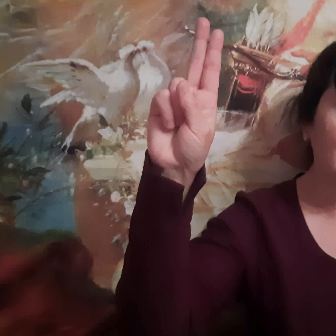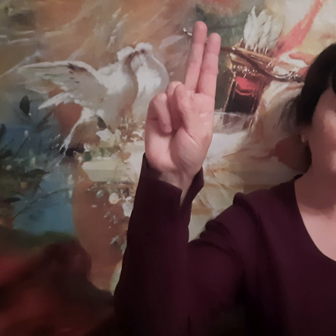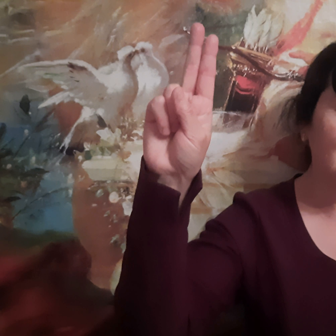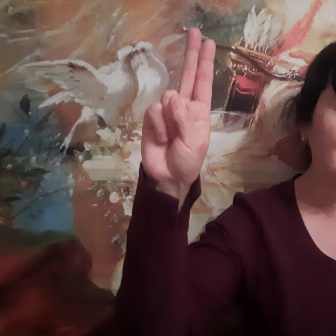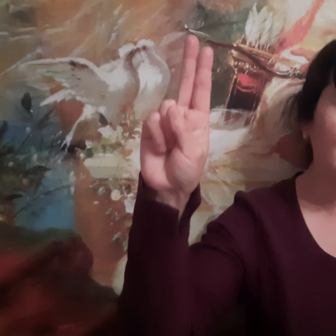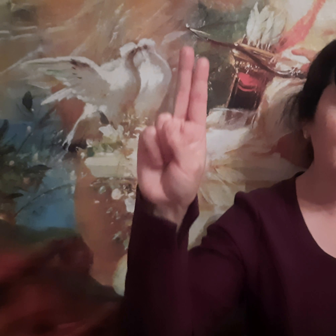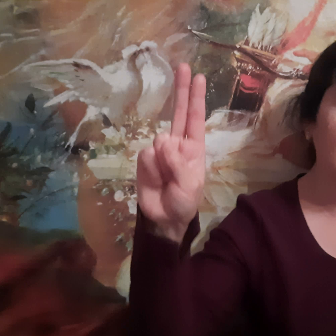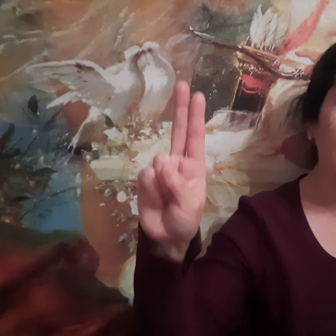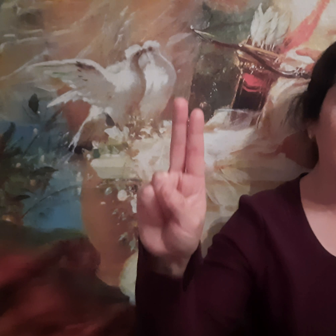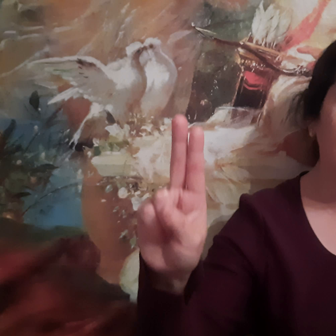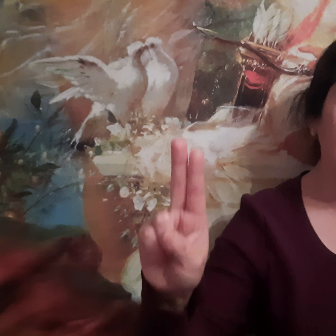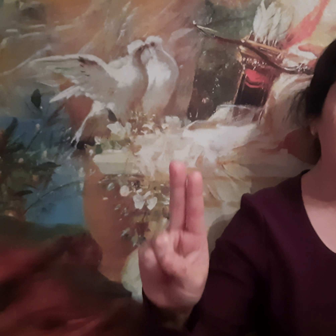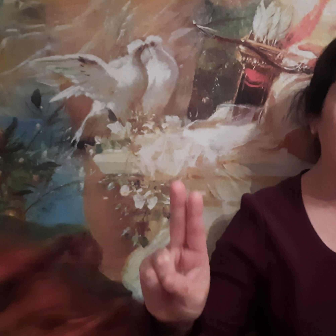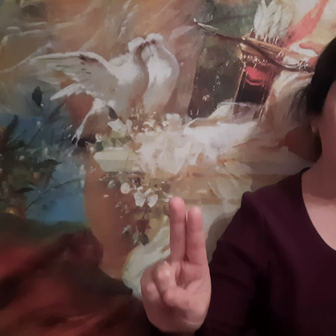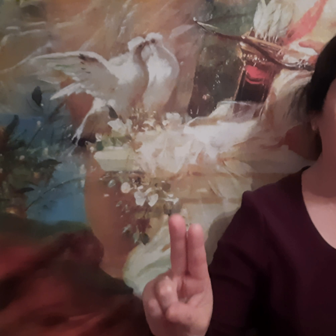Ц